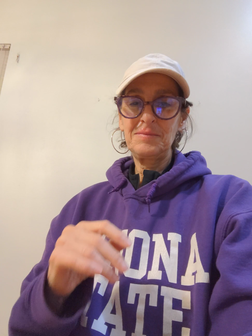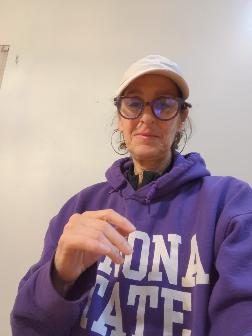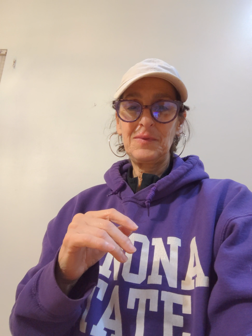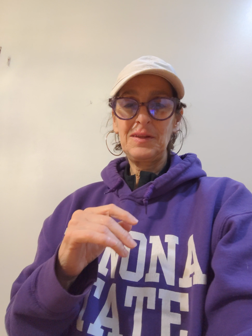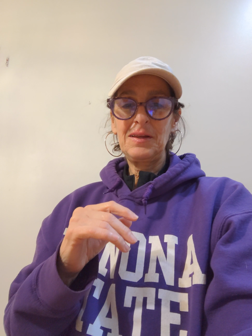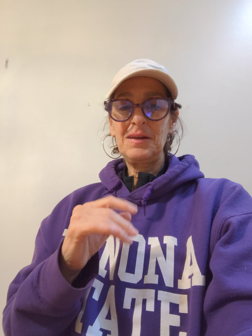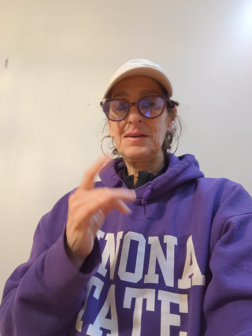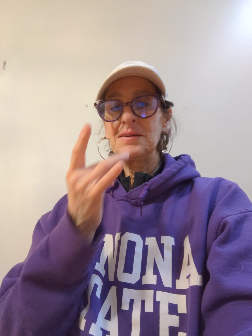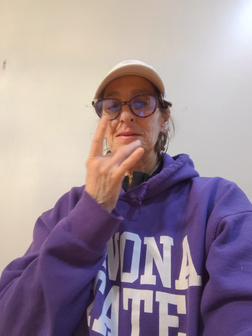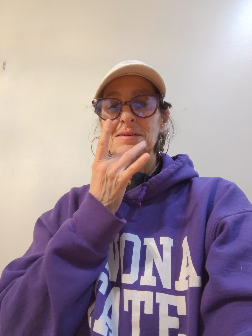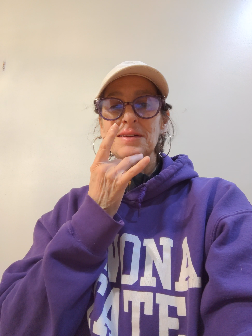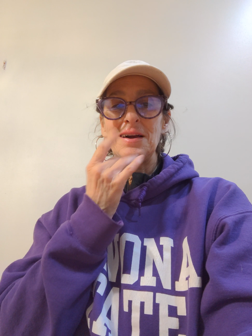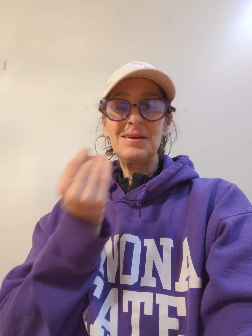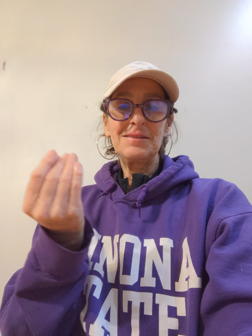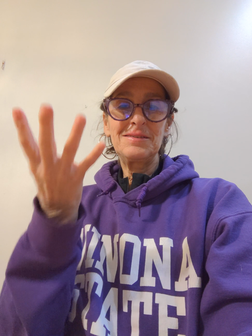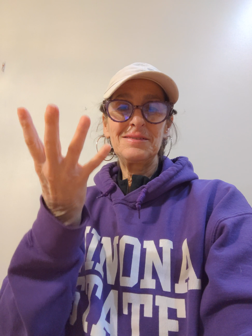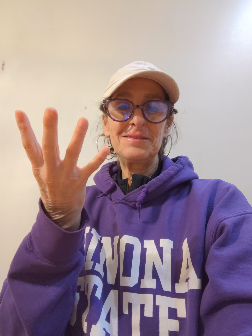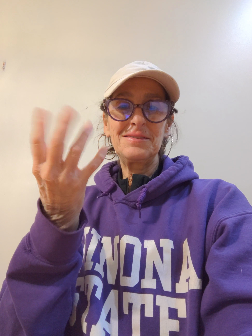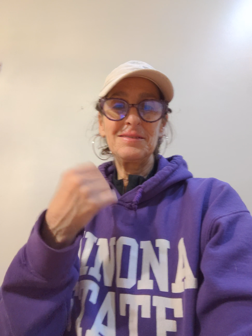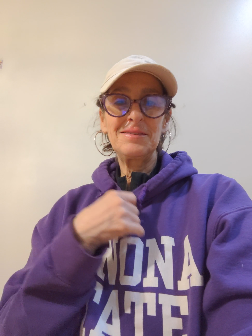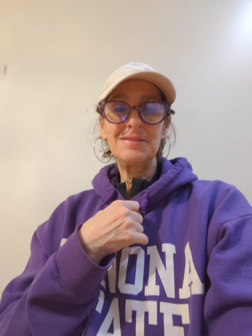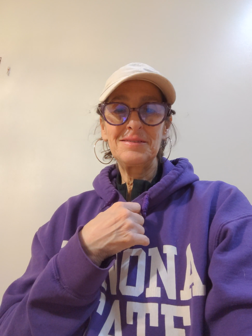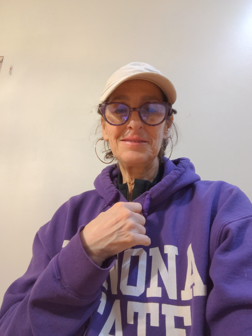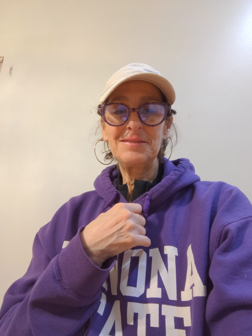lamp